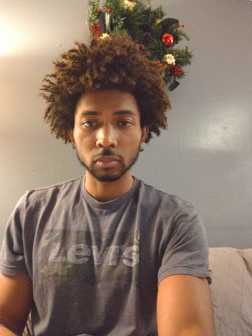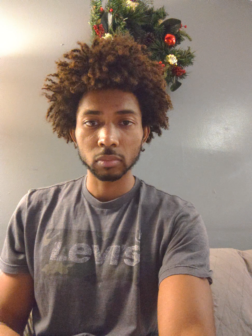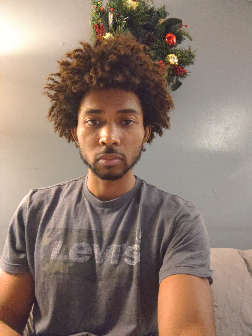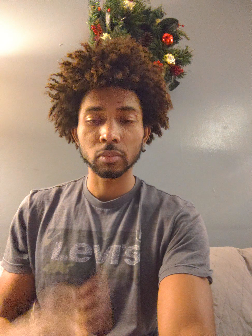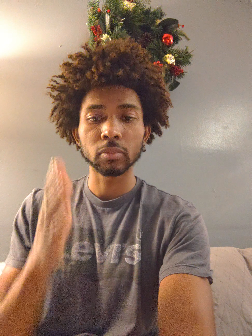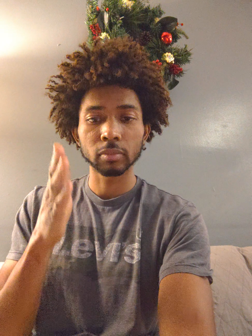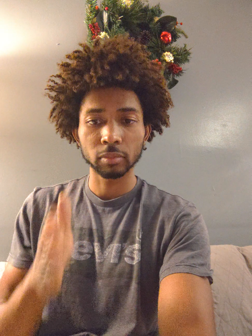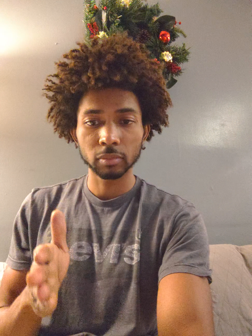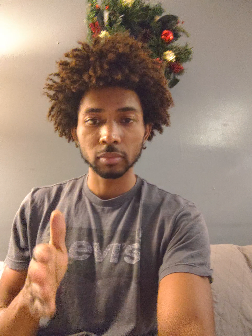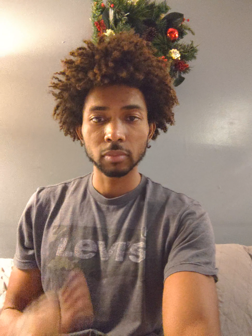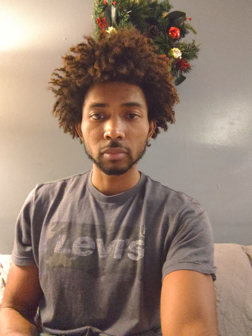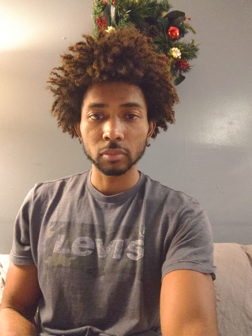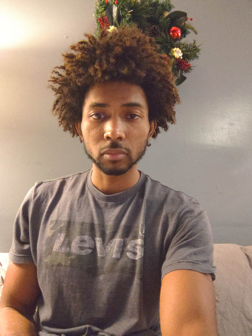person